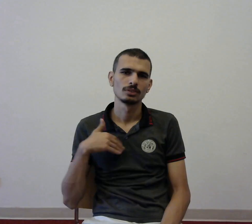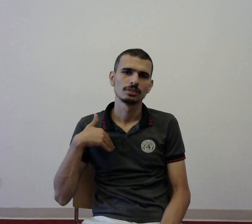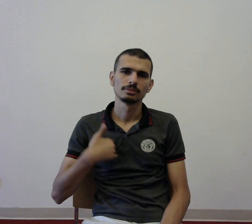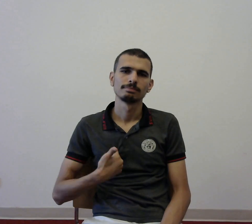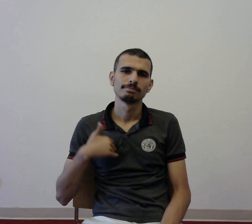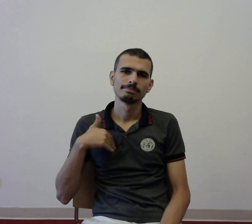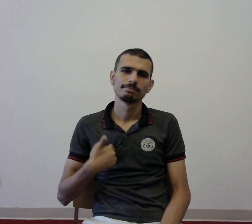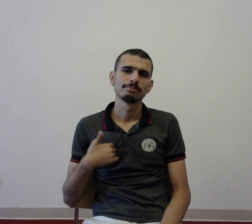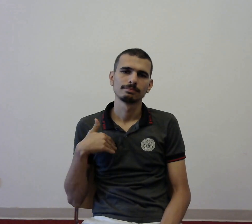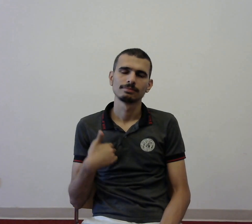subay